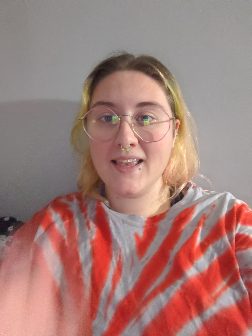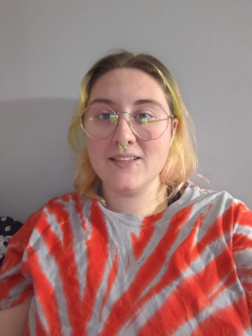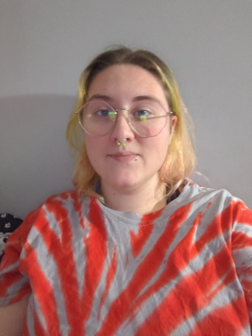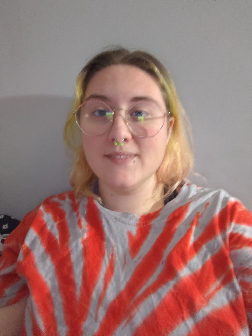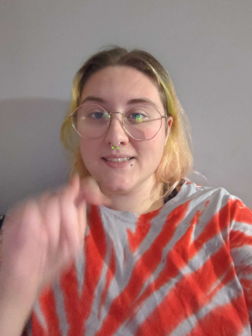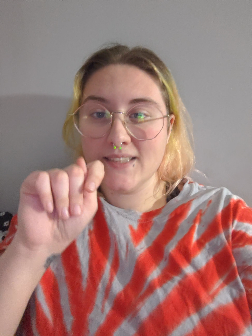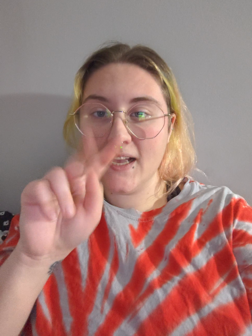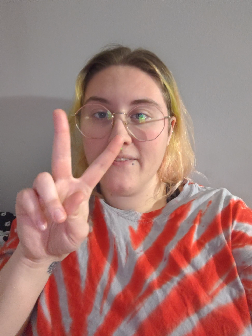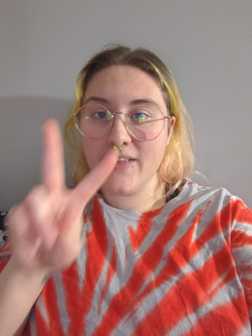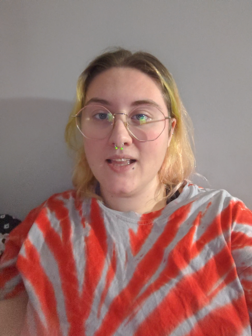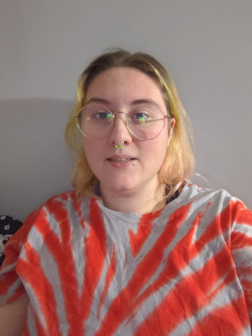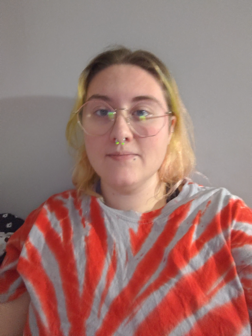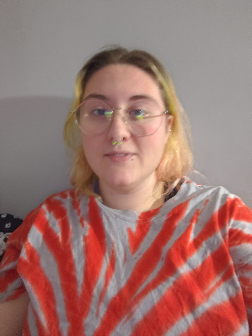TV